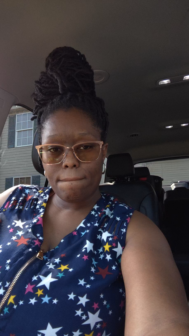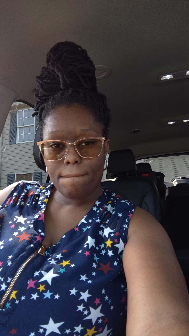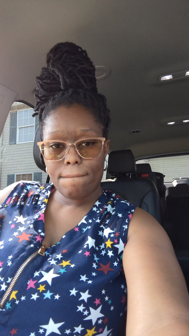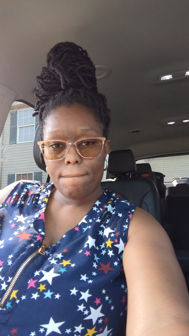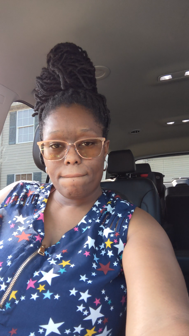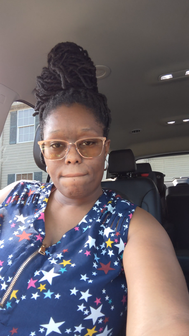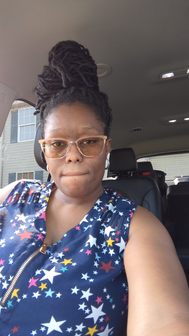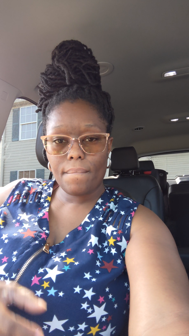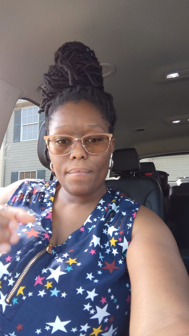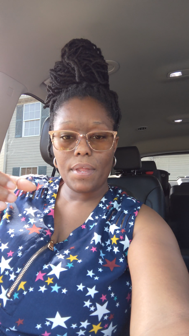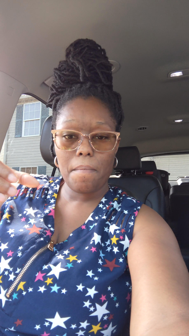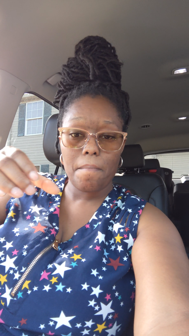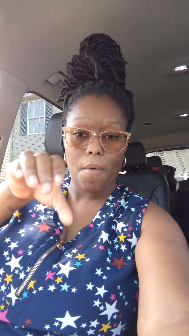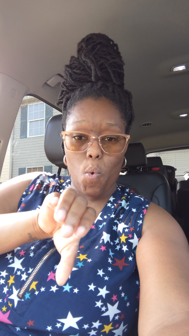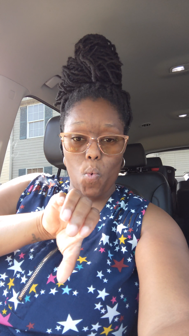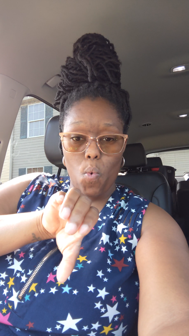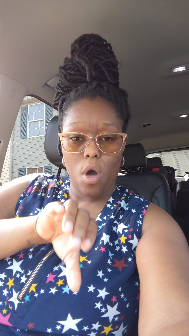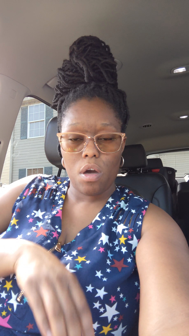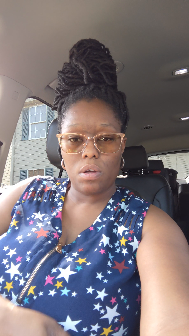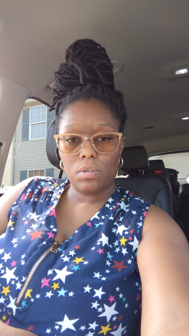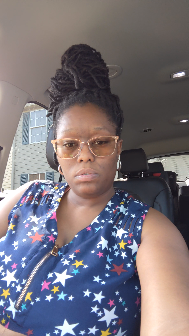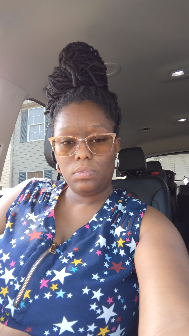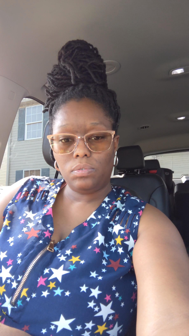pour